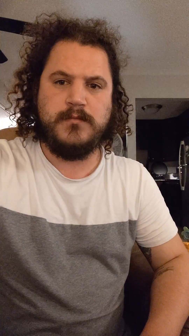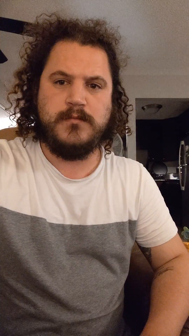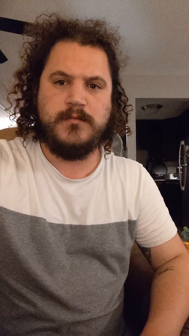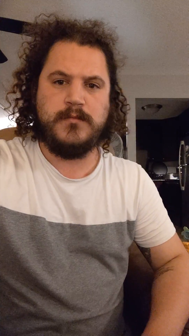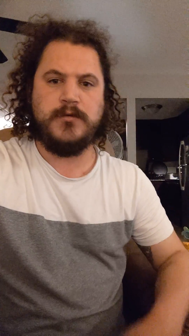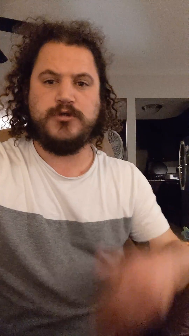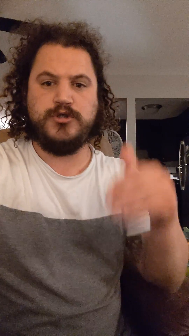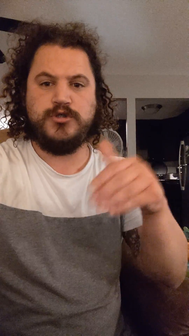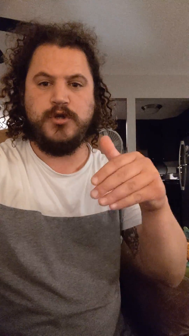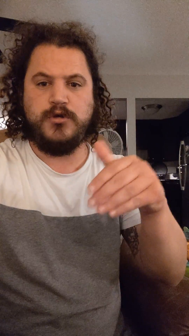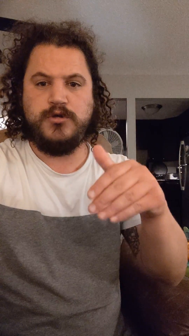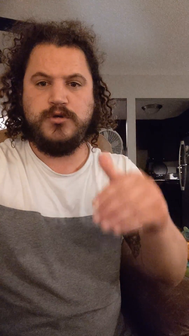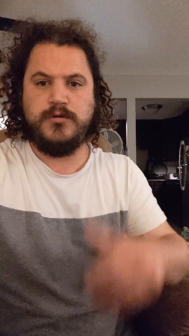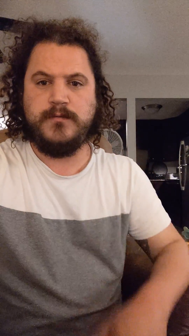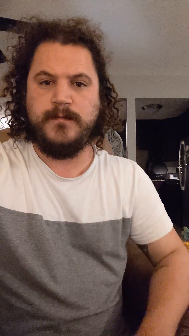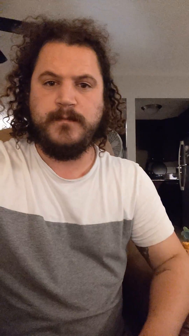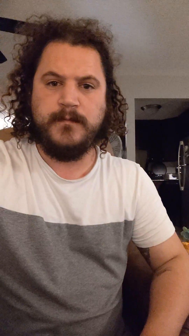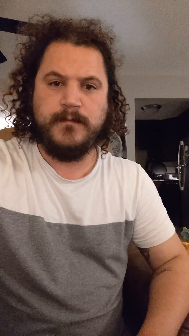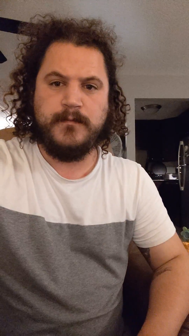doctor